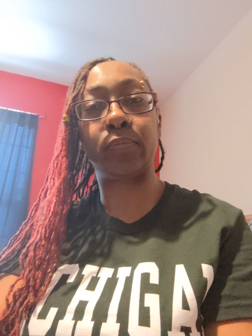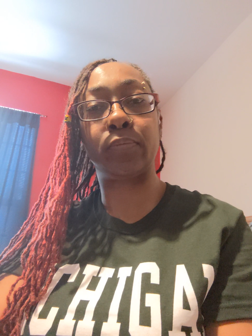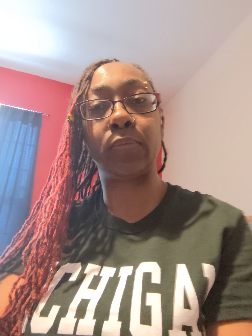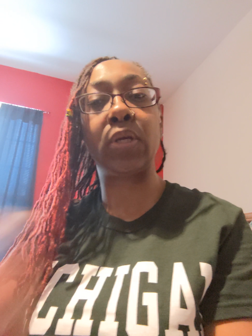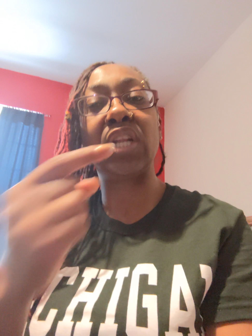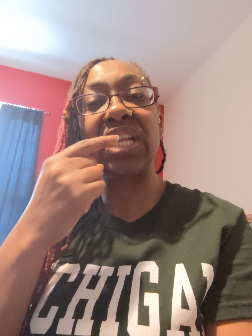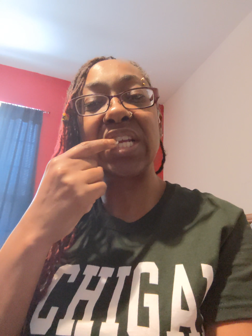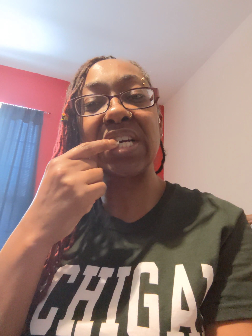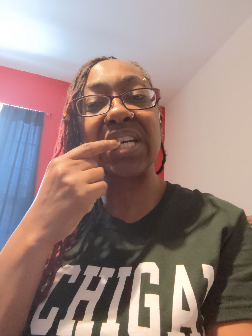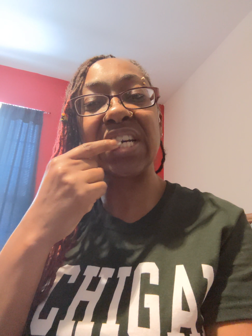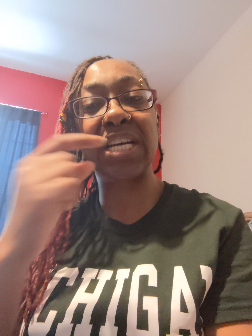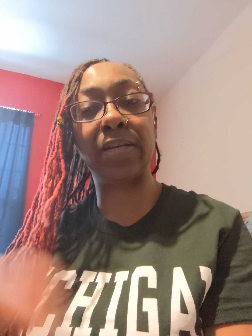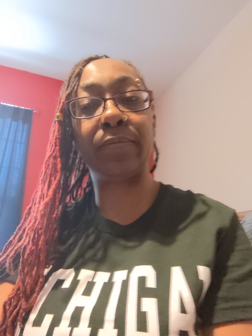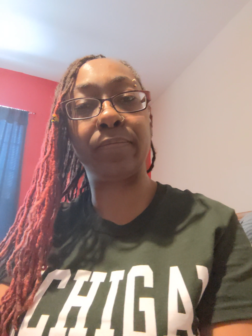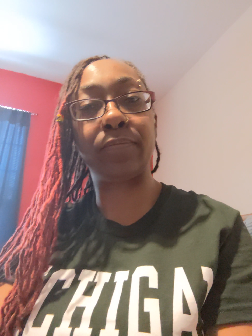tooth